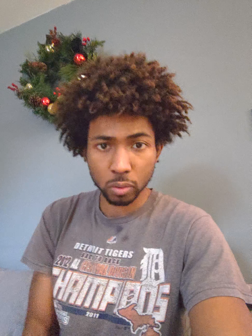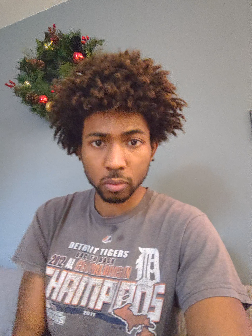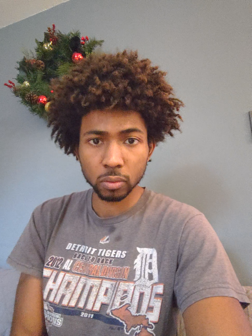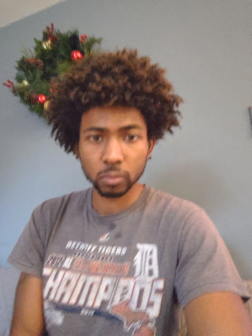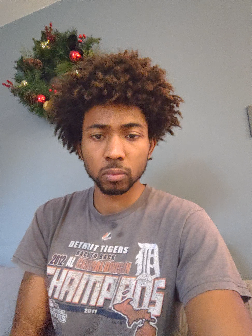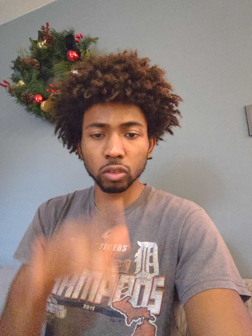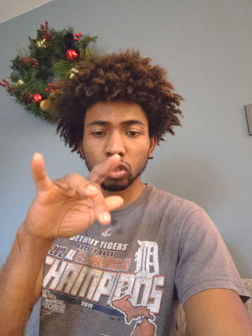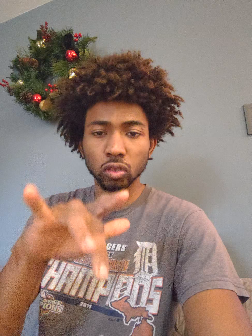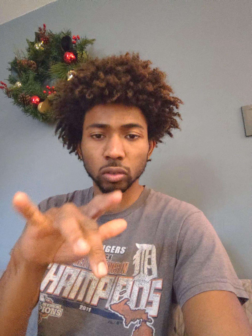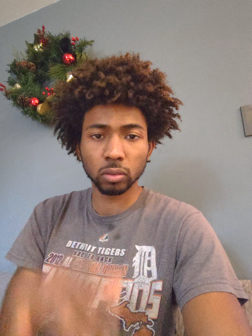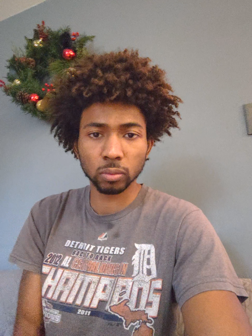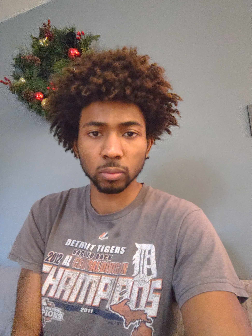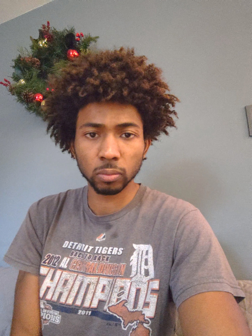touch